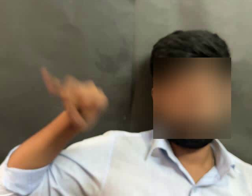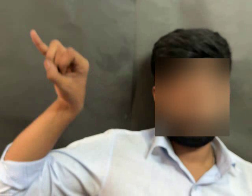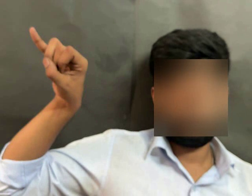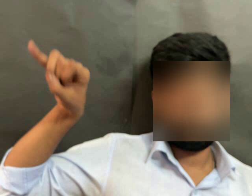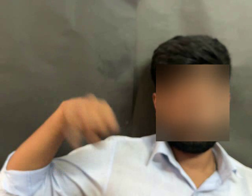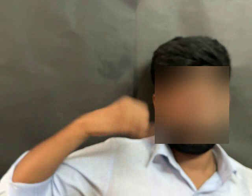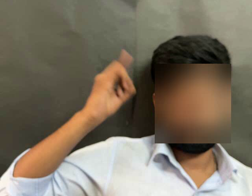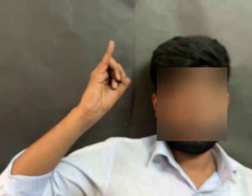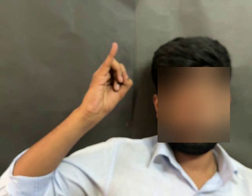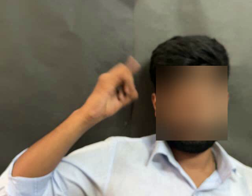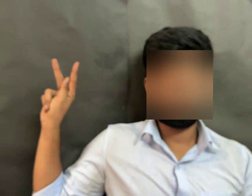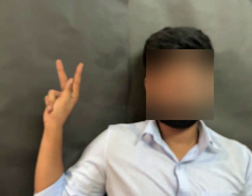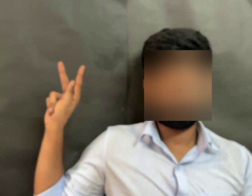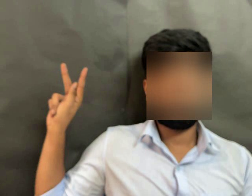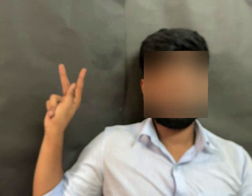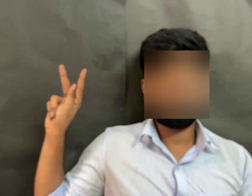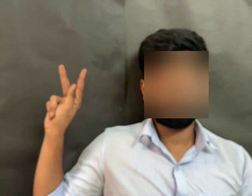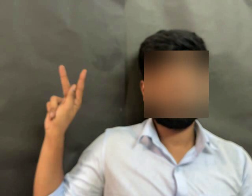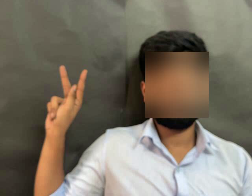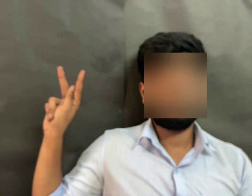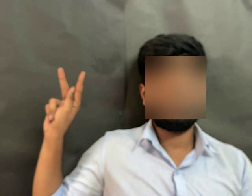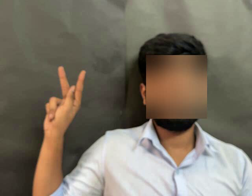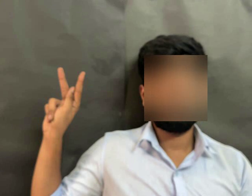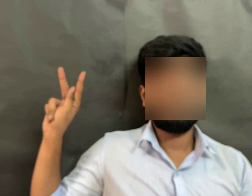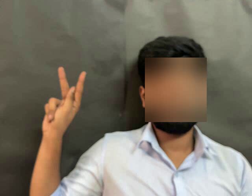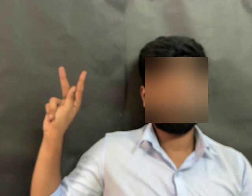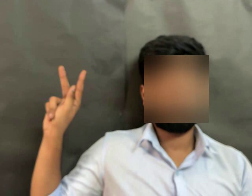K